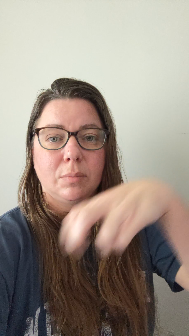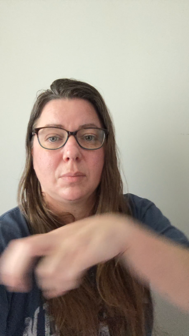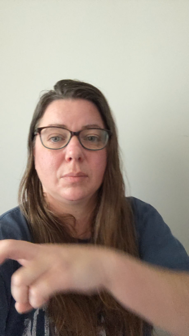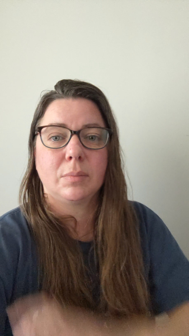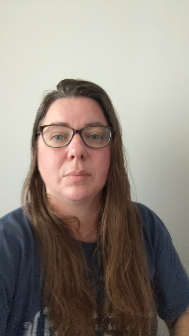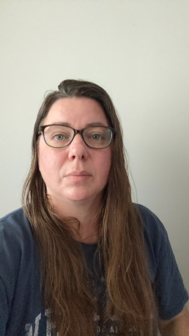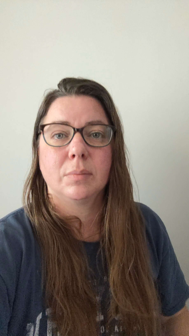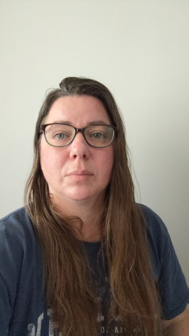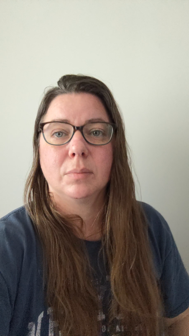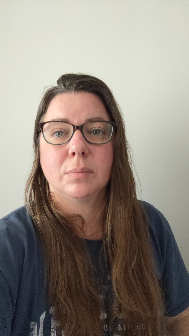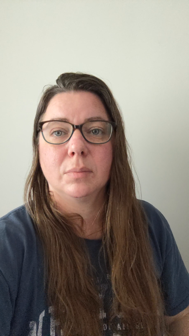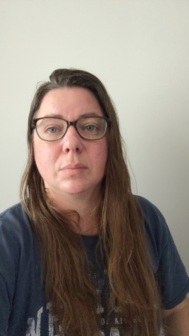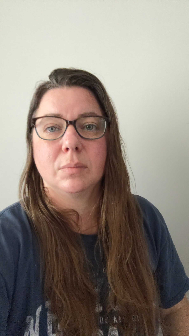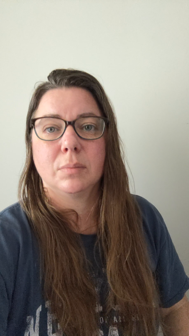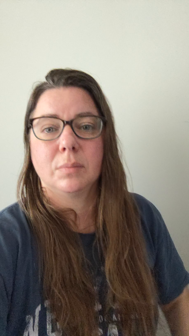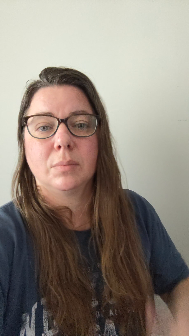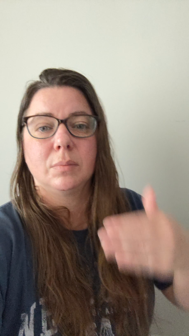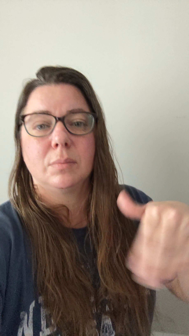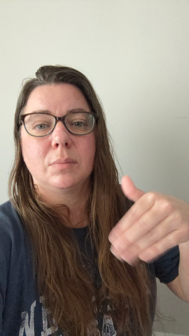shorts